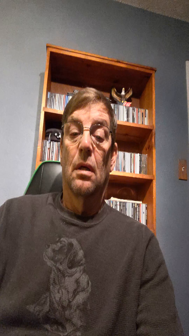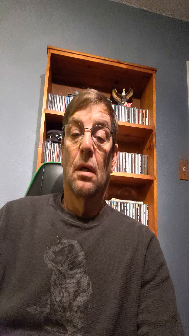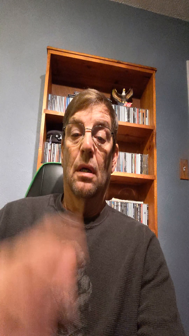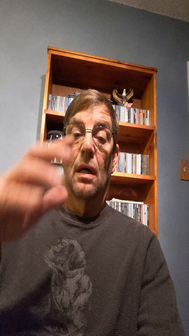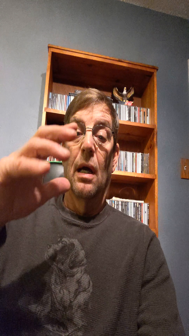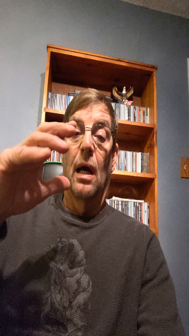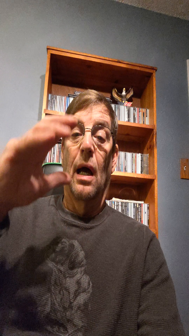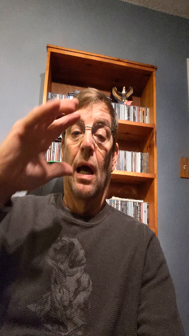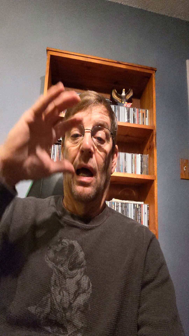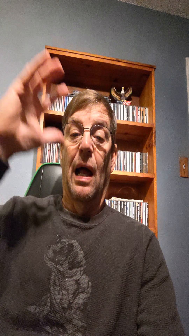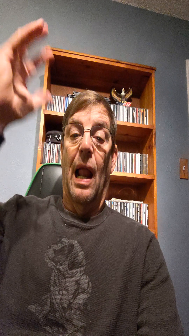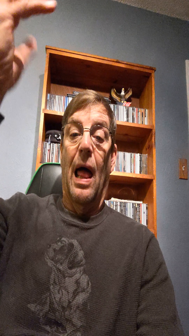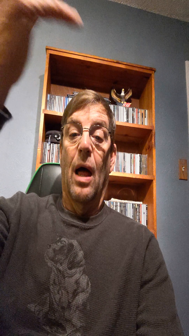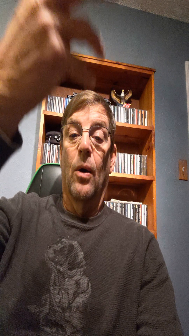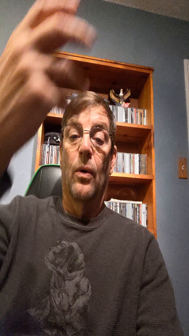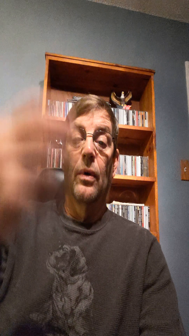cloud